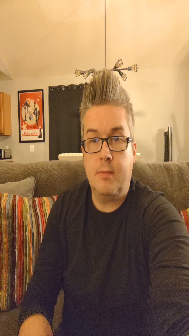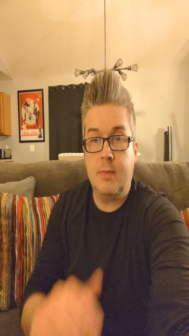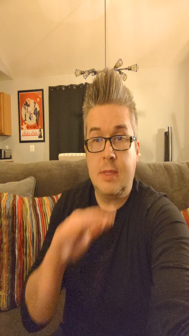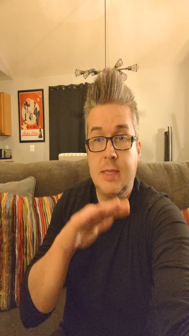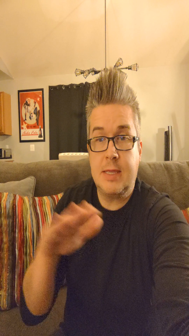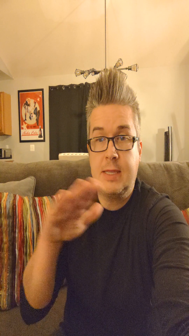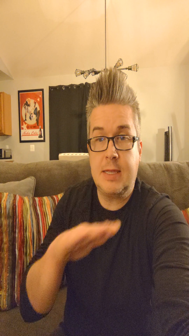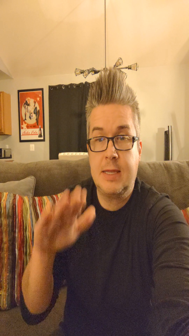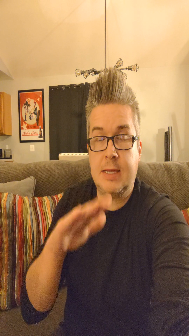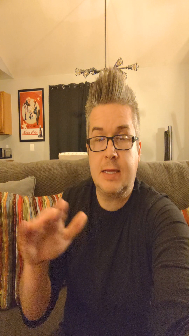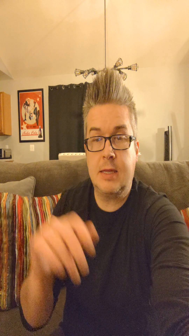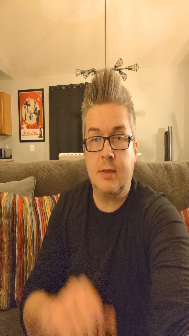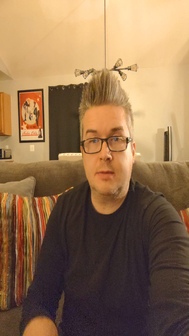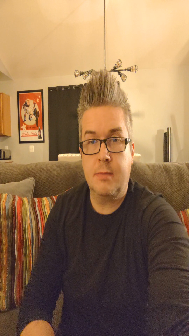clean